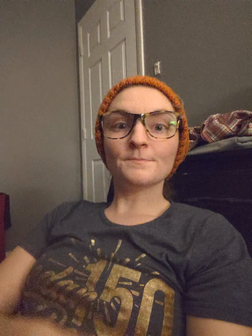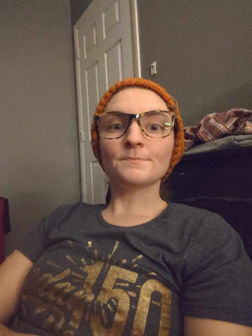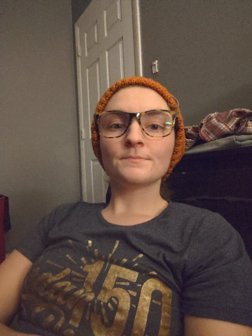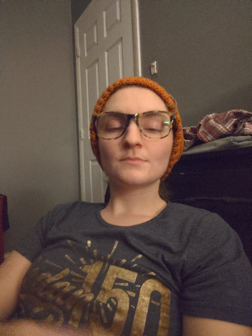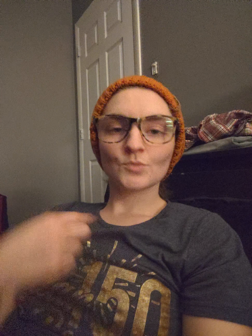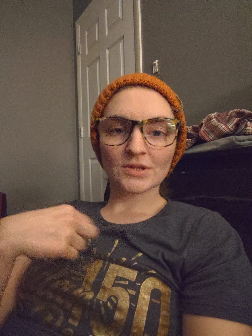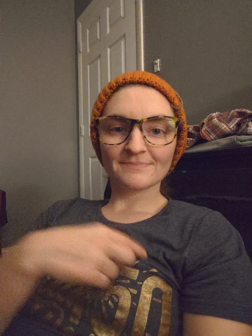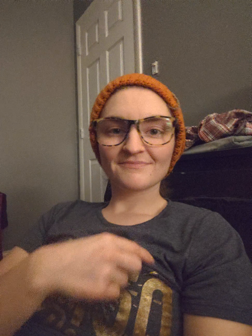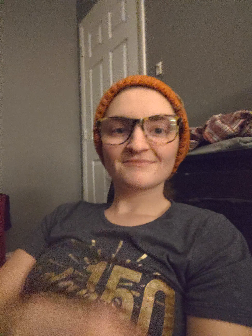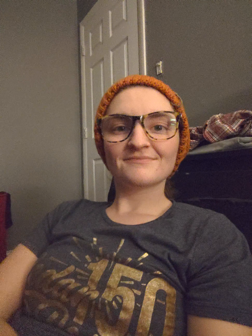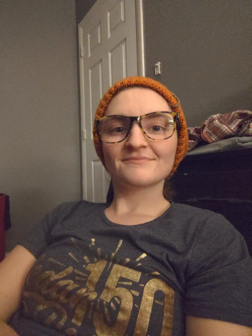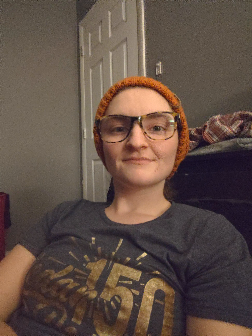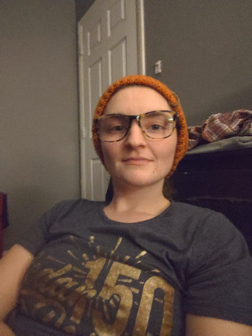we